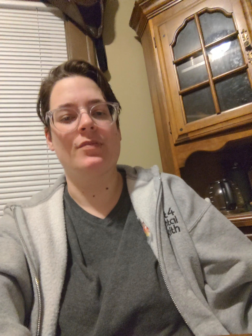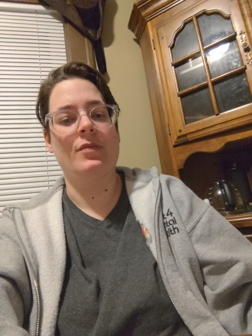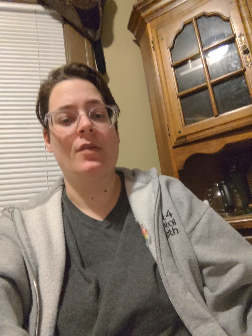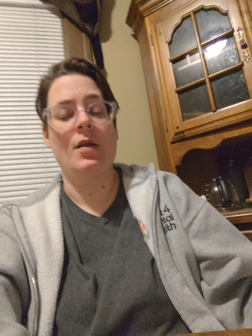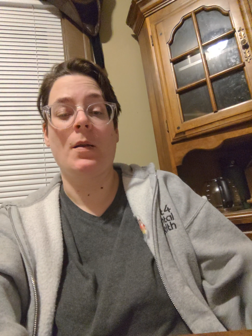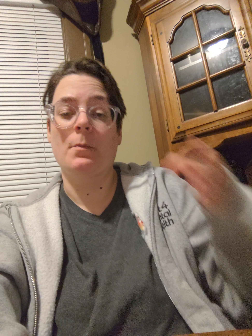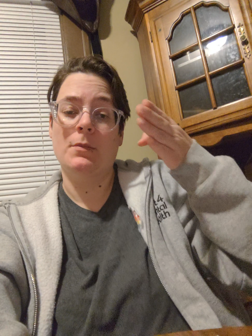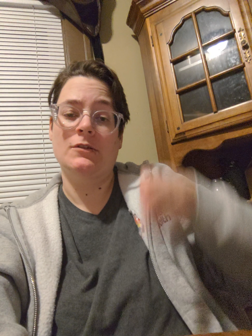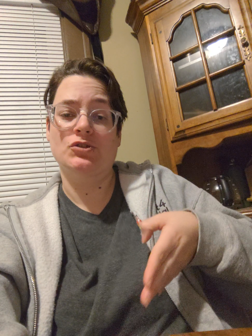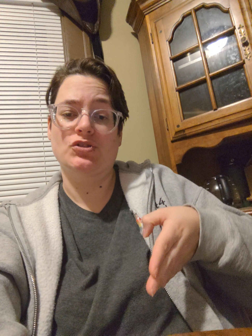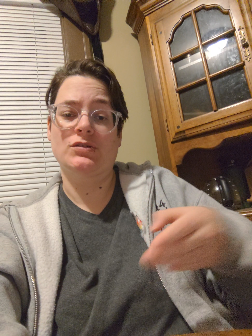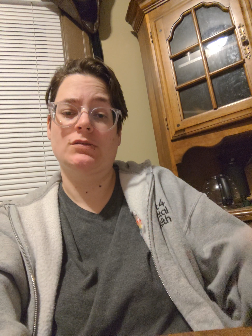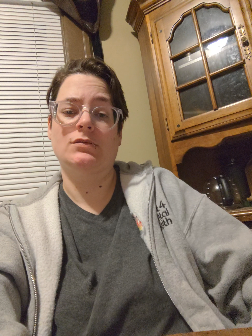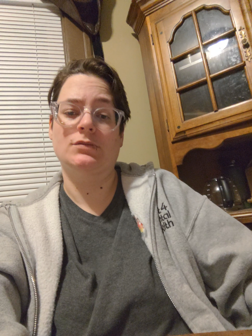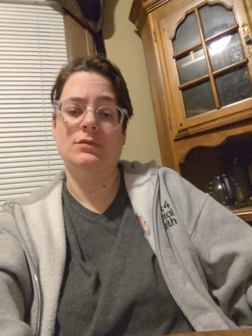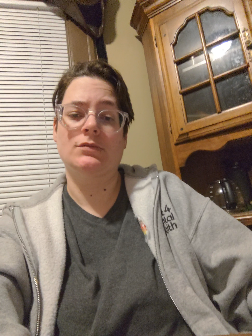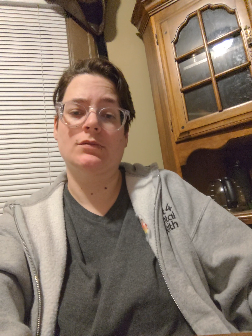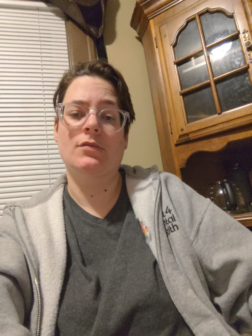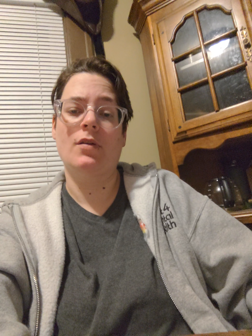person